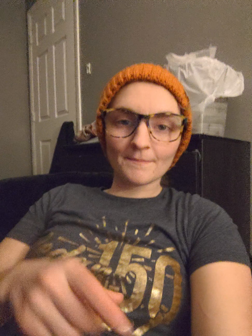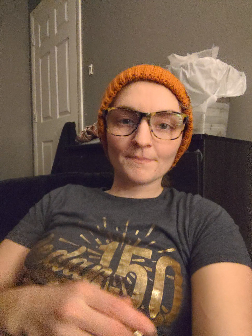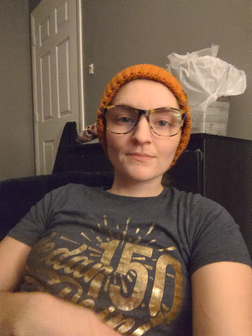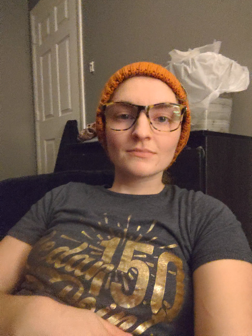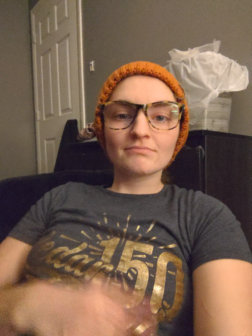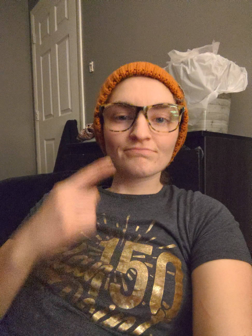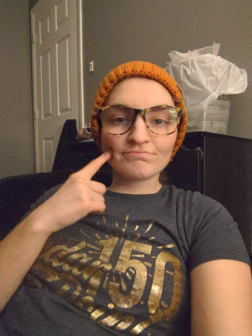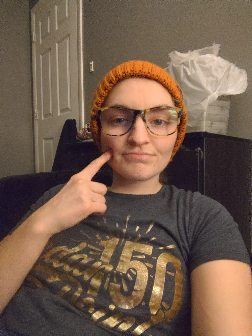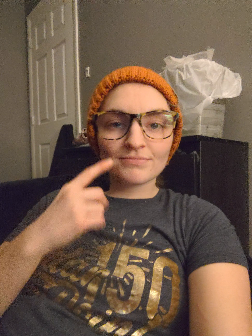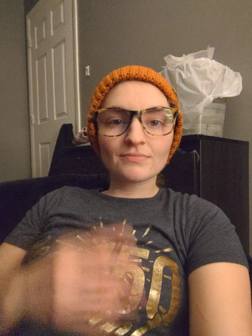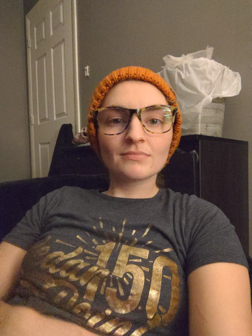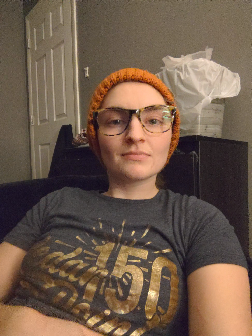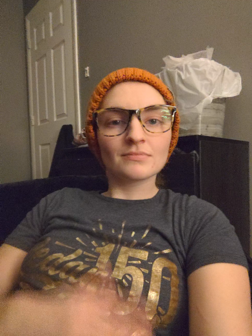cheek